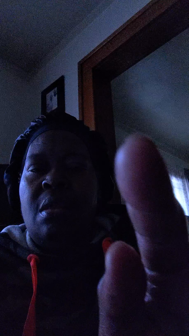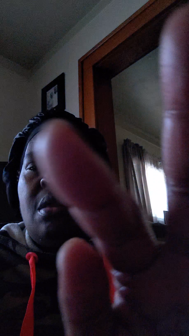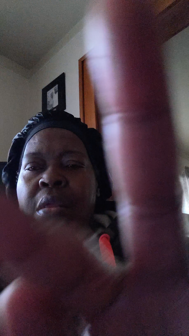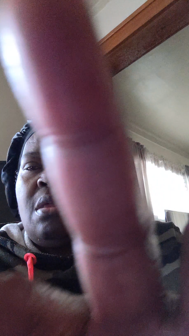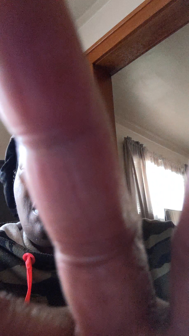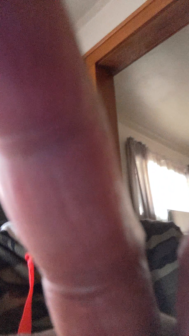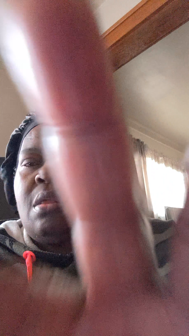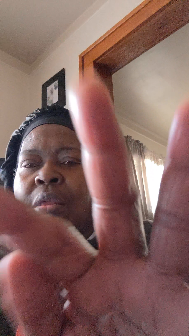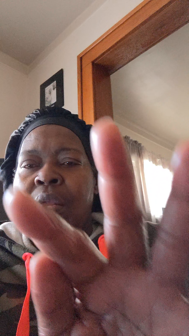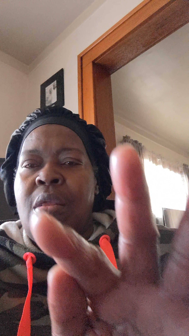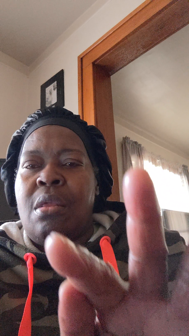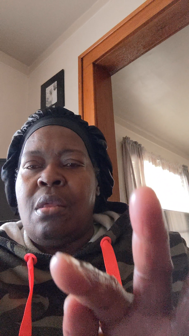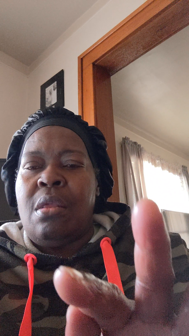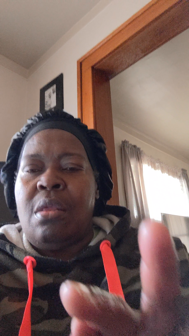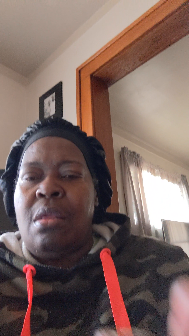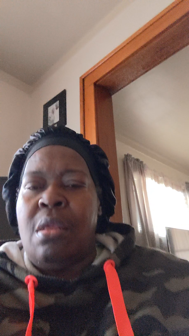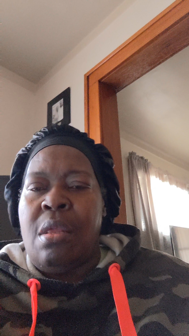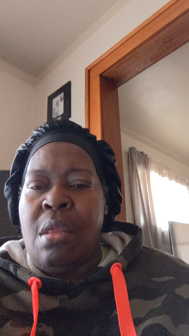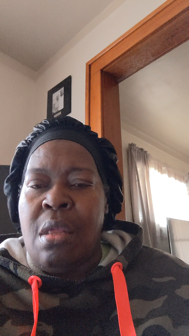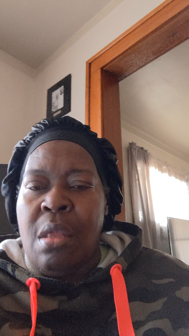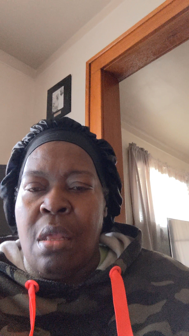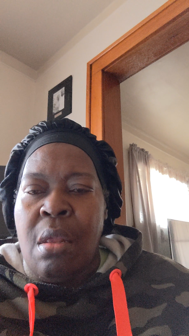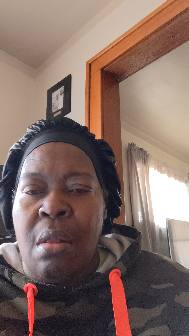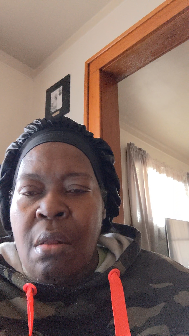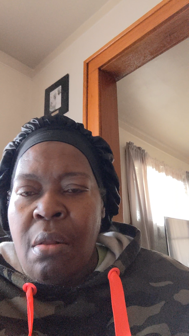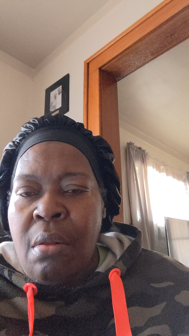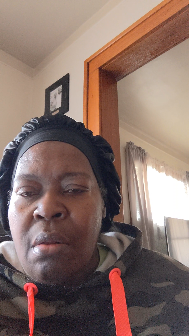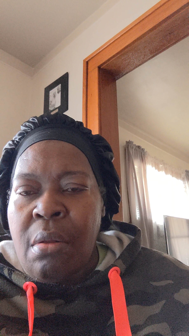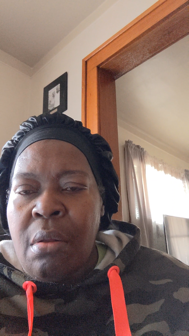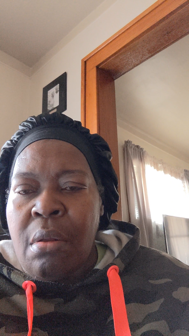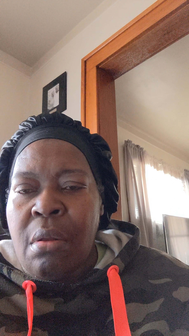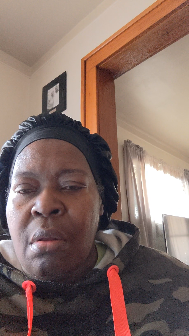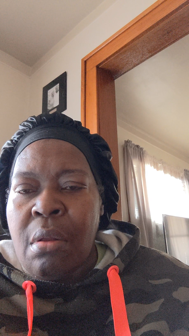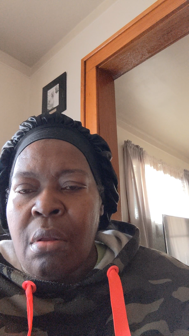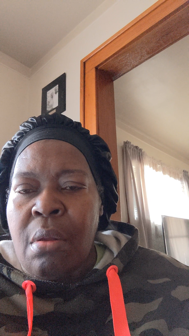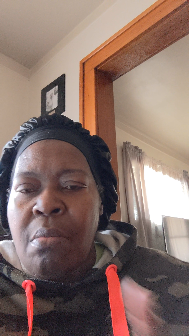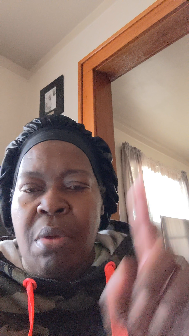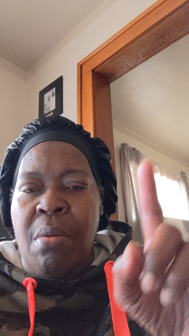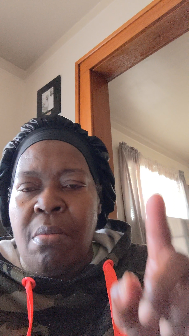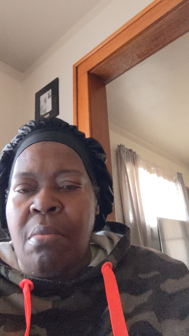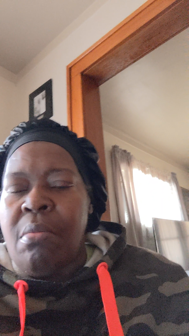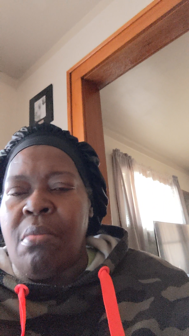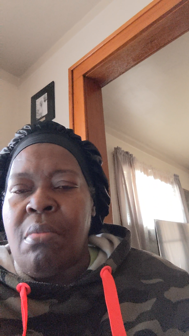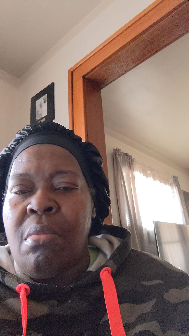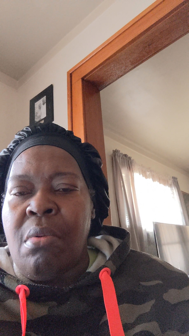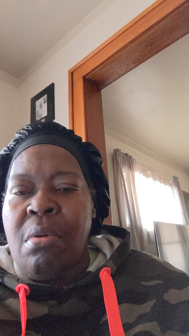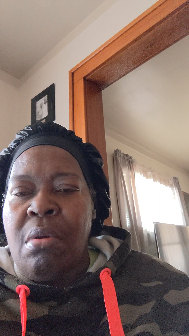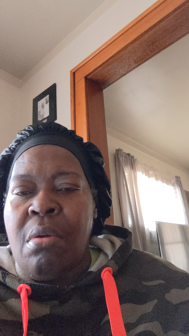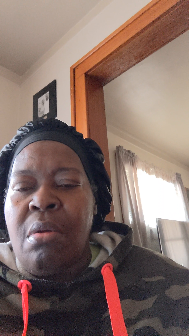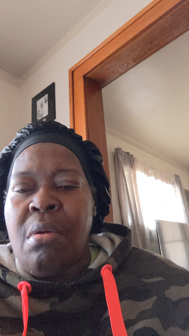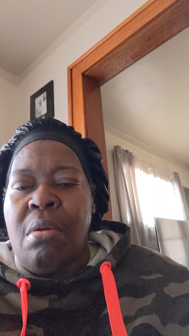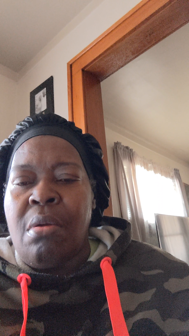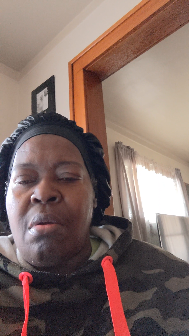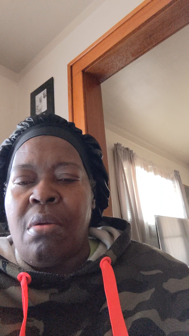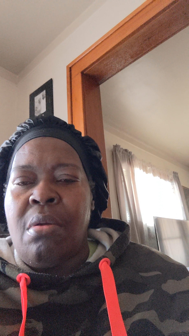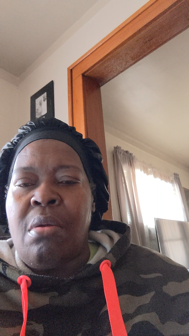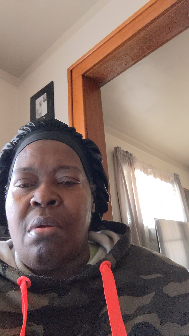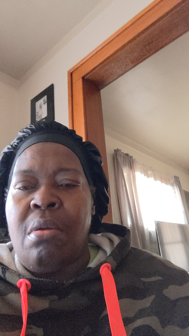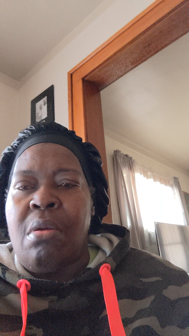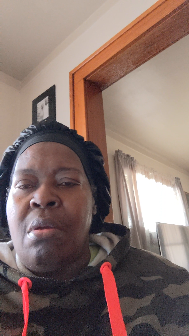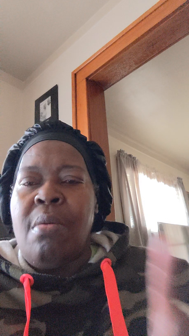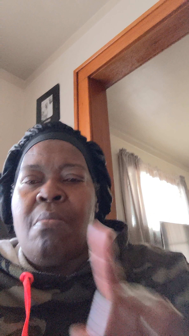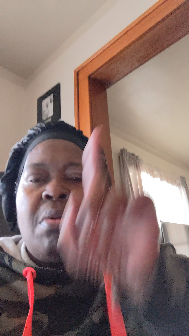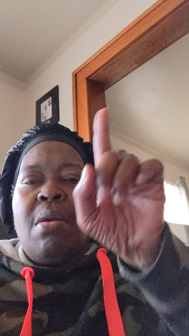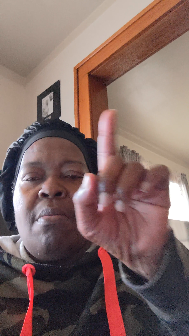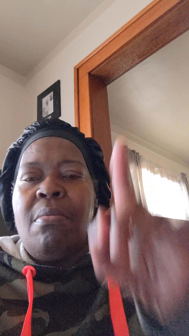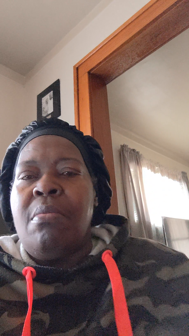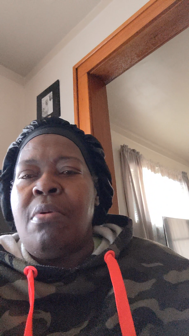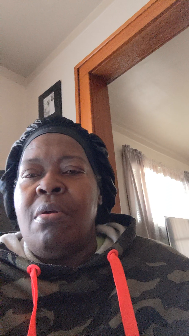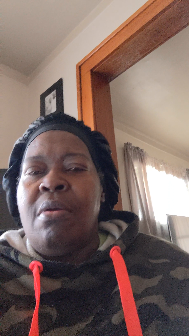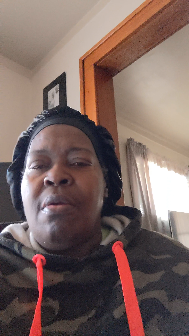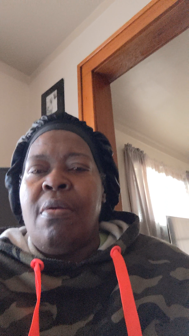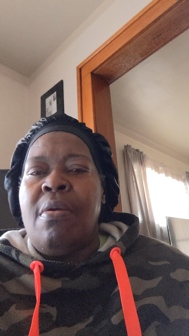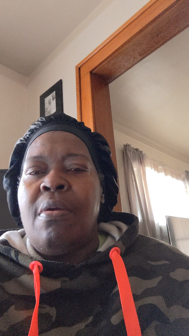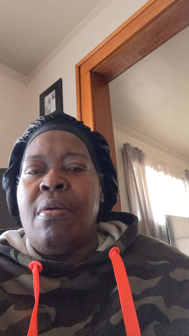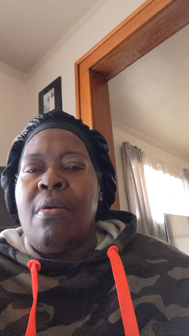bump